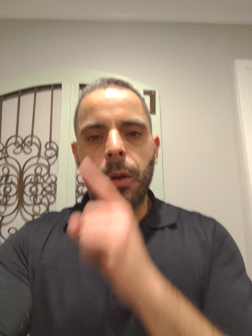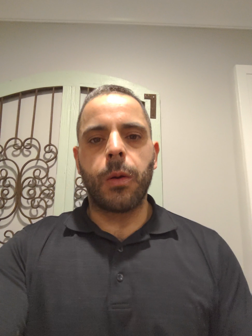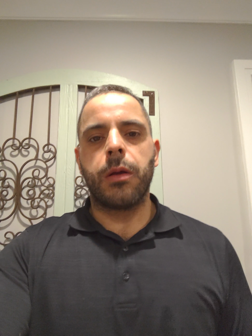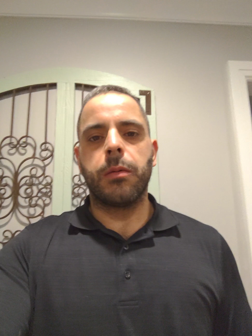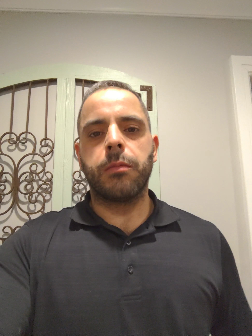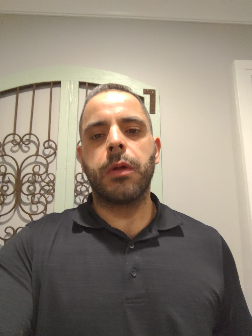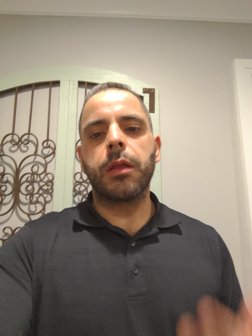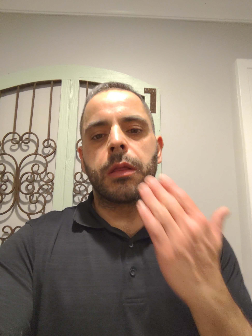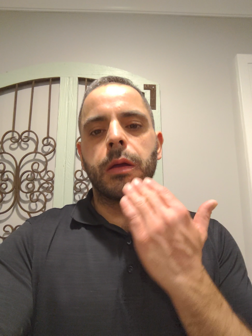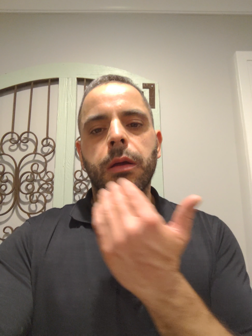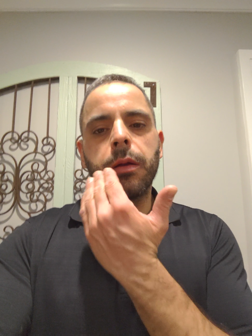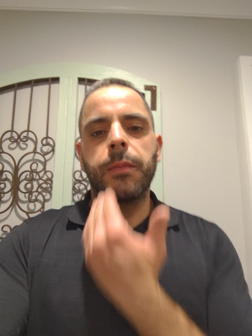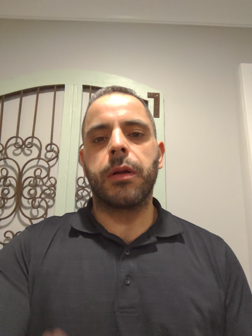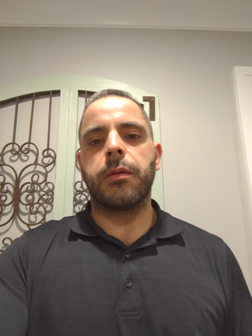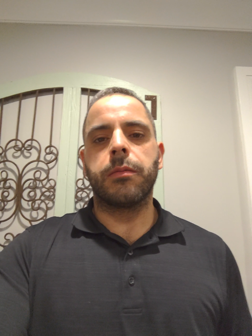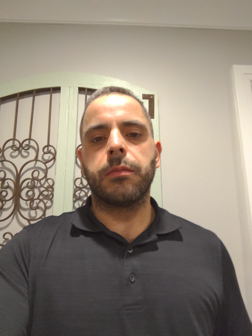napkin